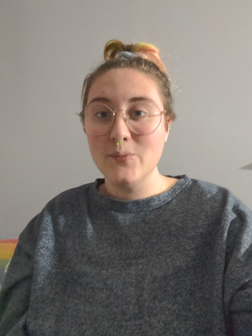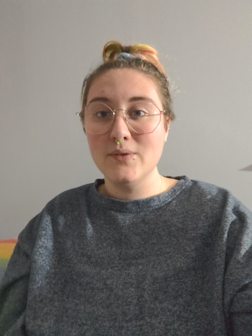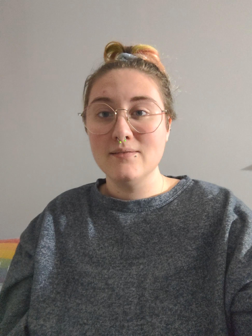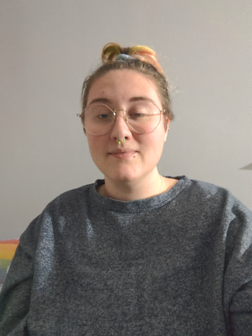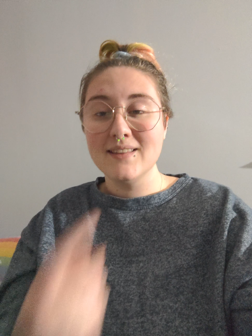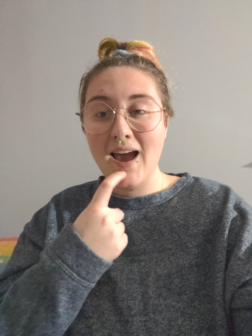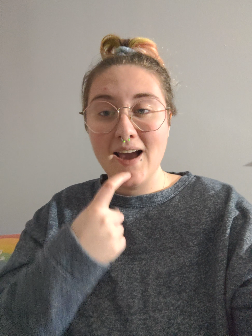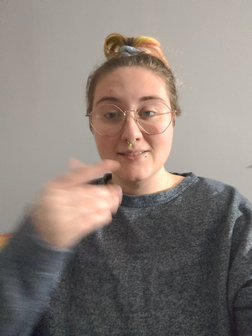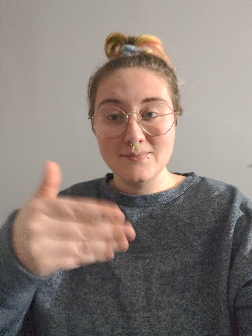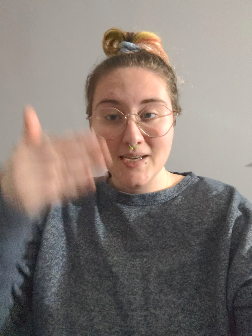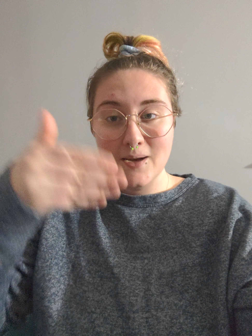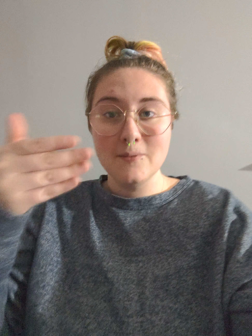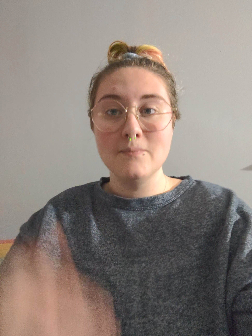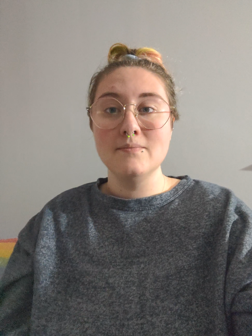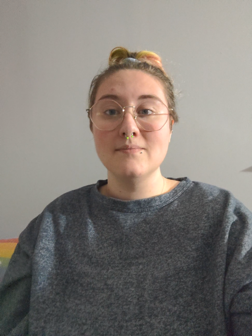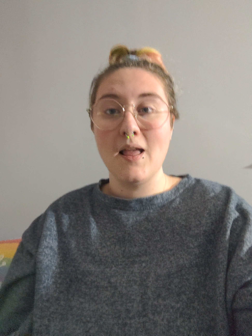window